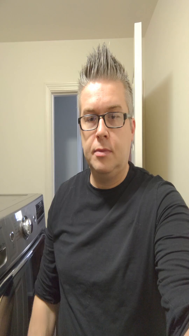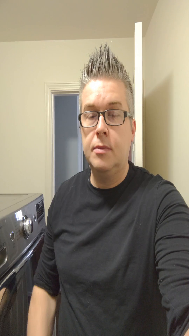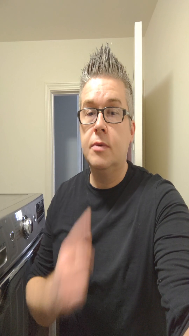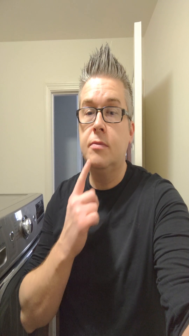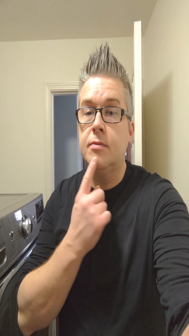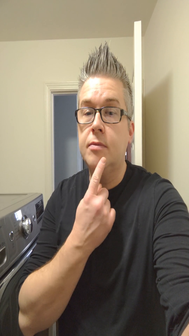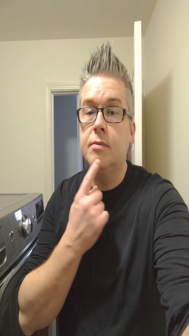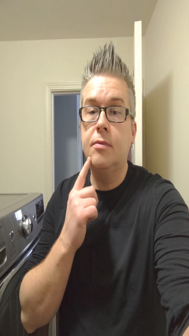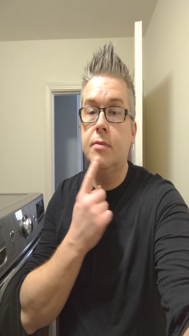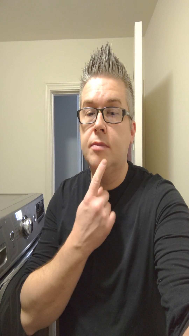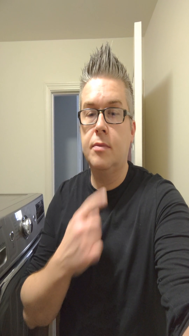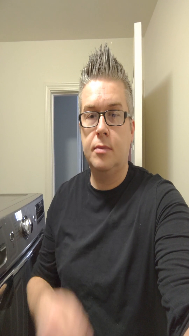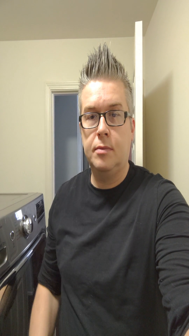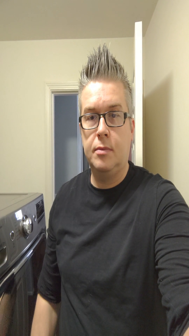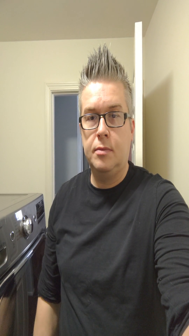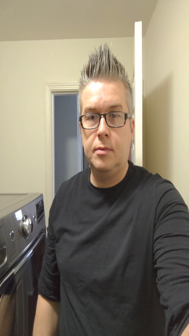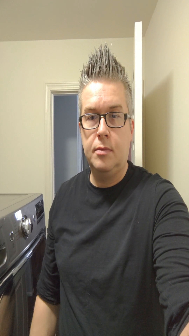chin